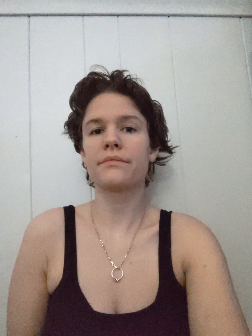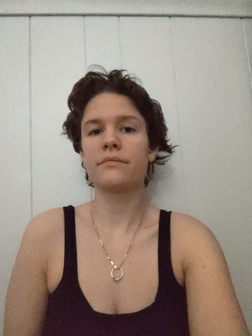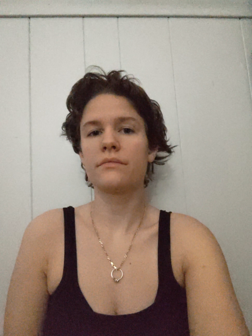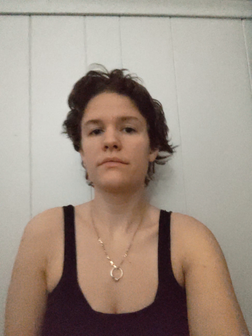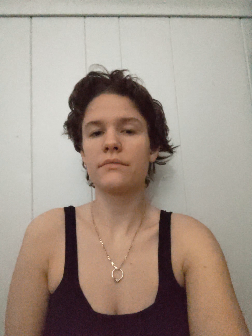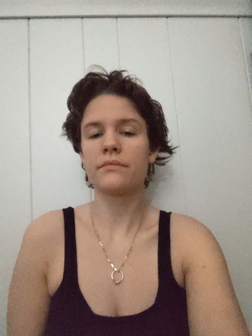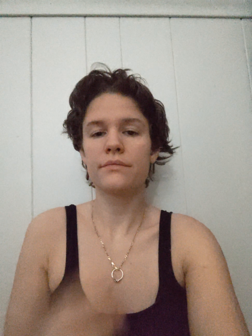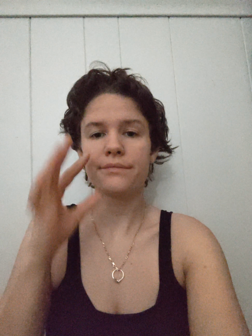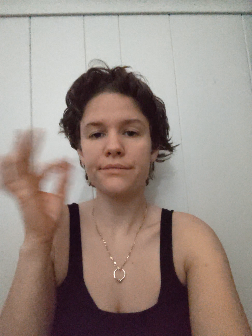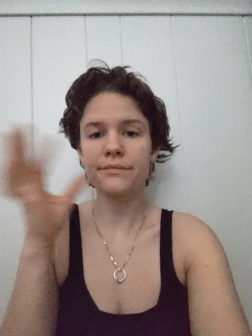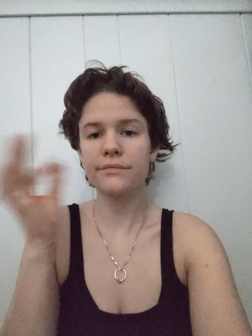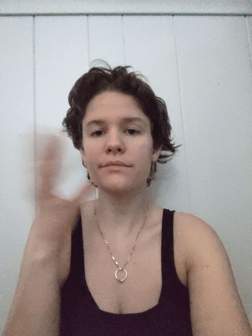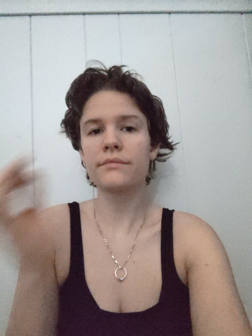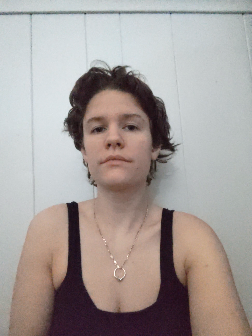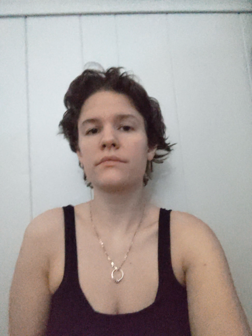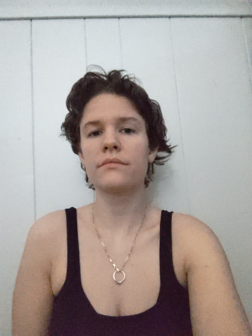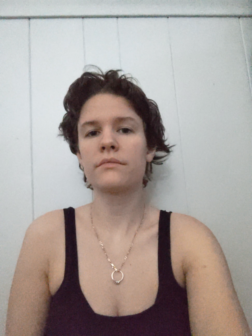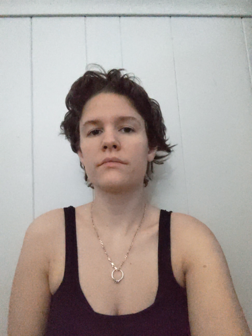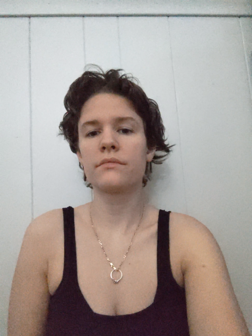cat